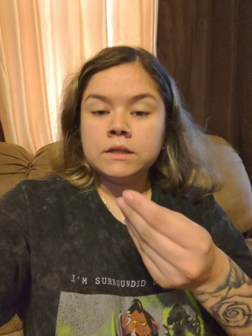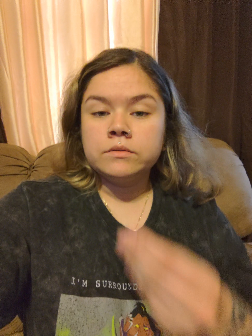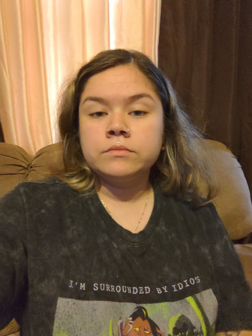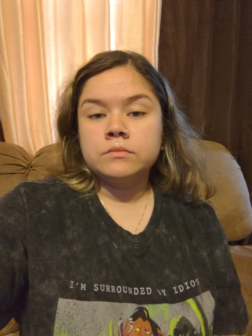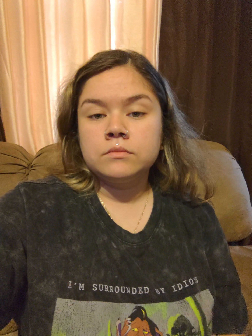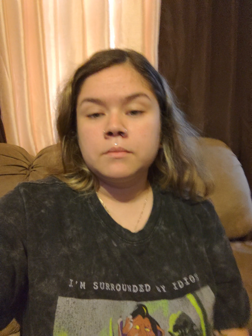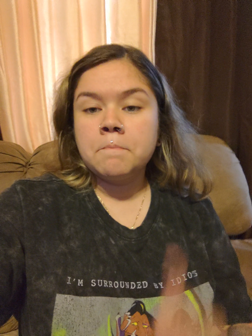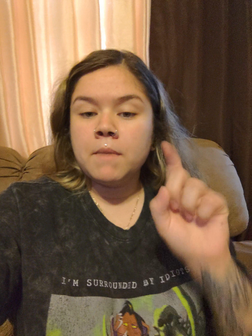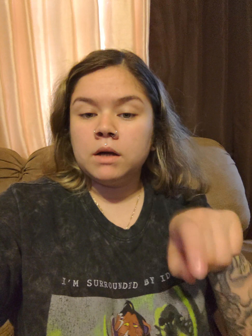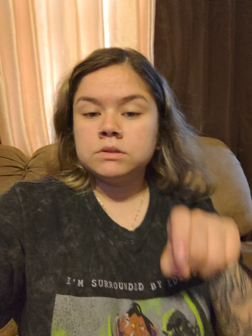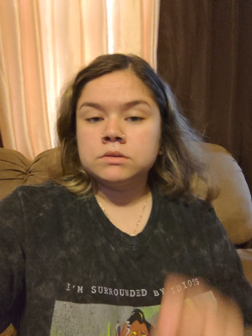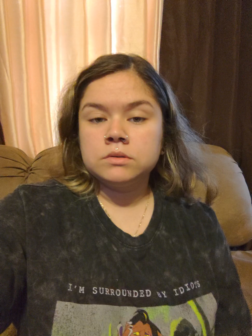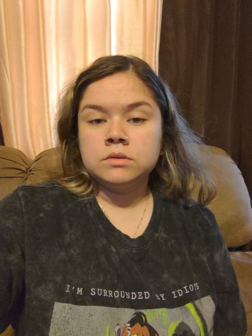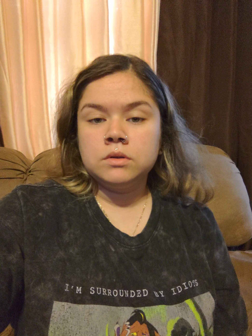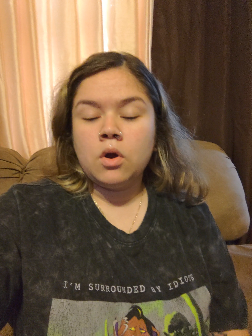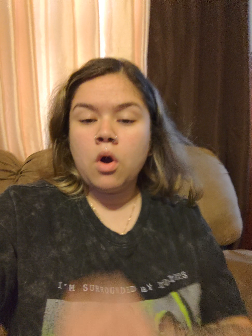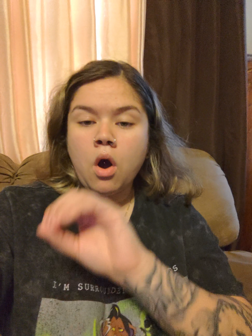must